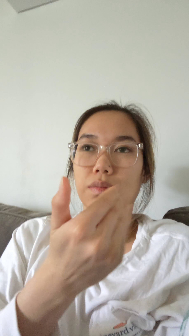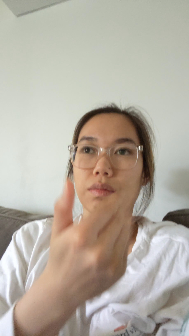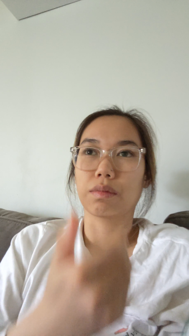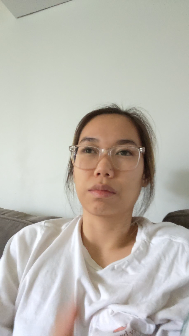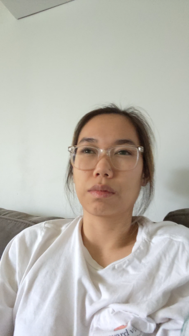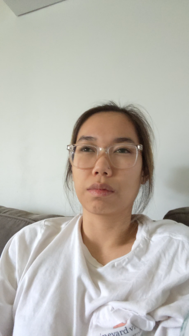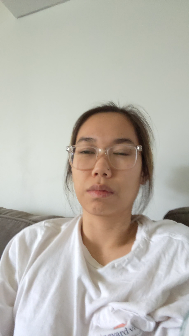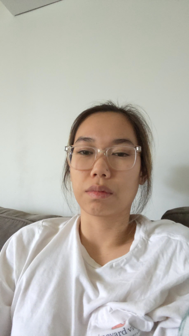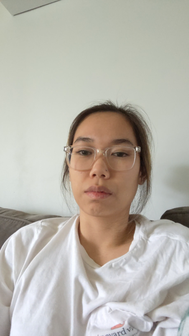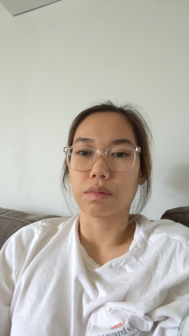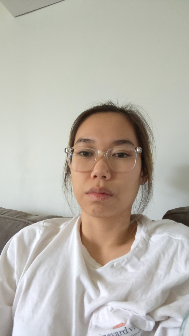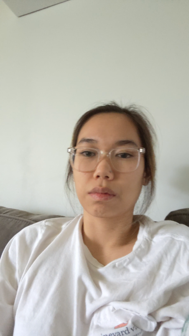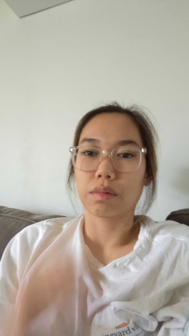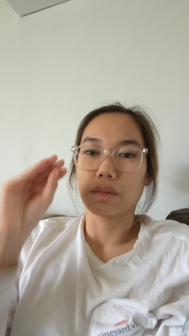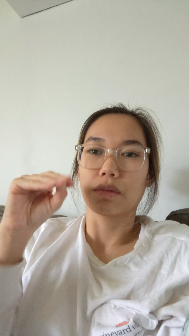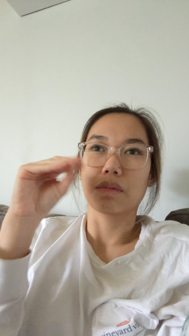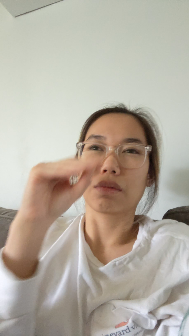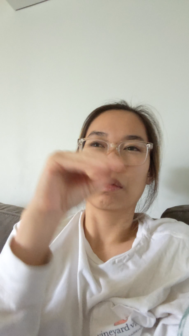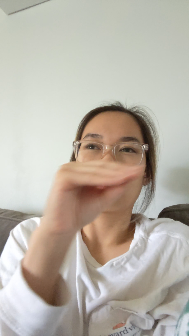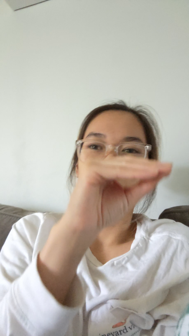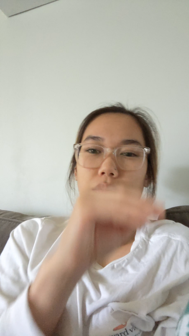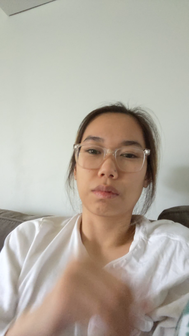dinosaur